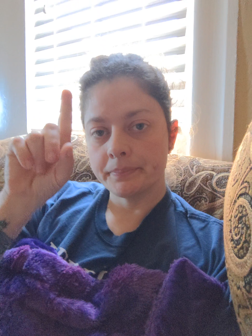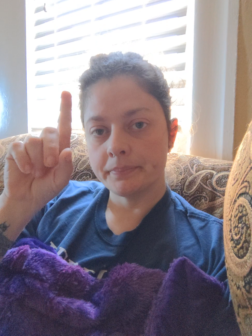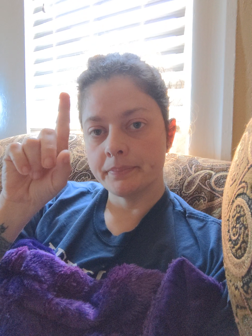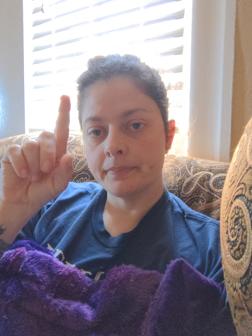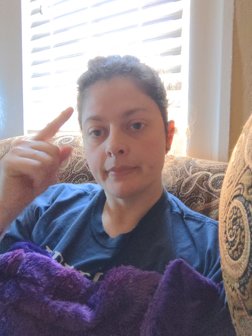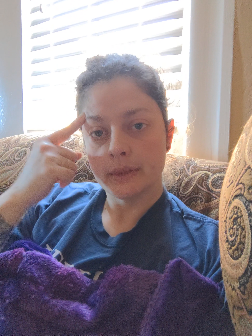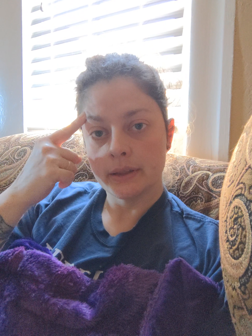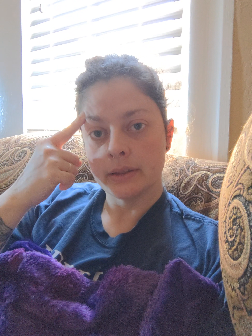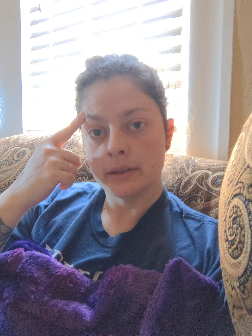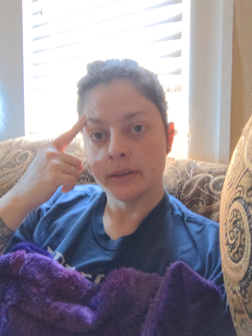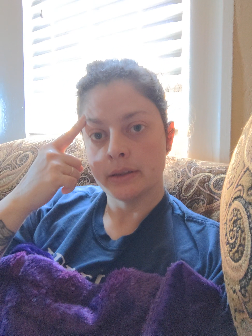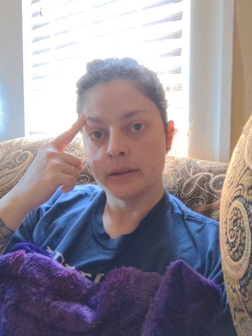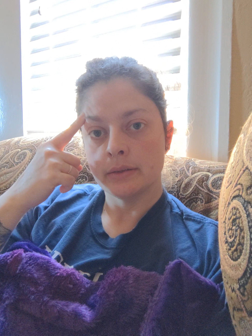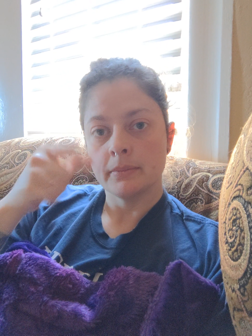think